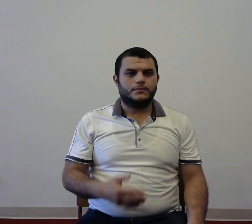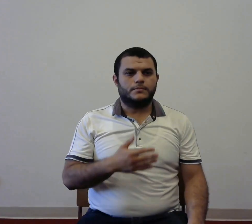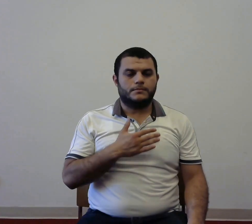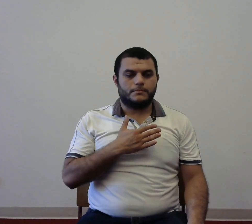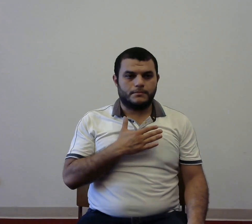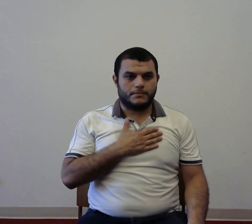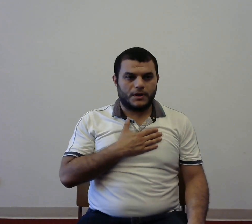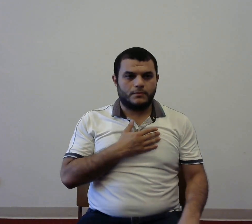mən